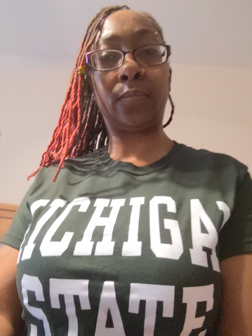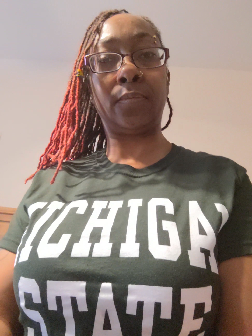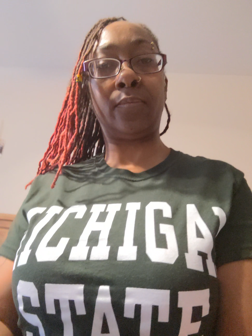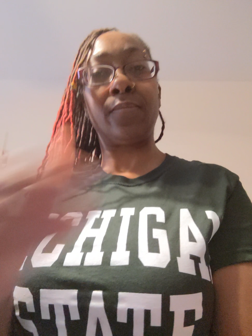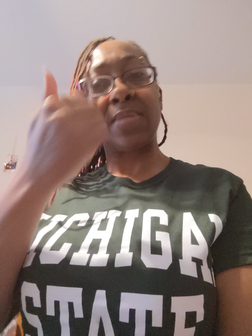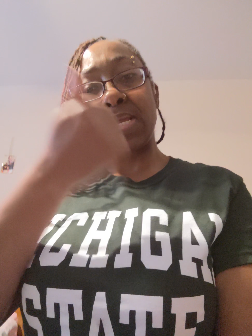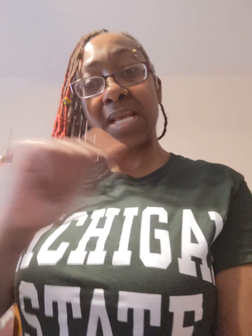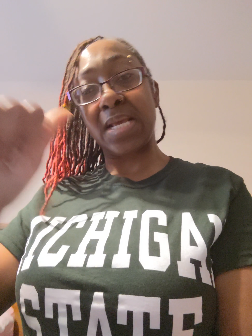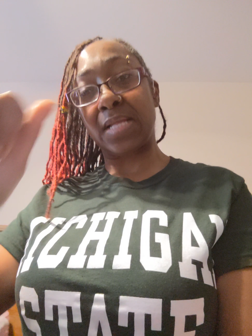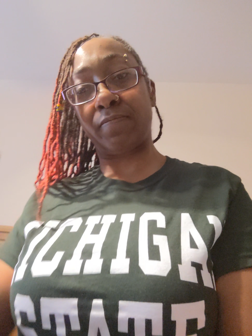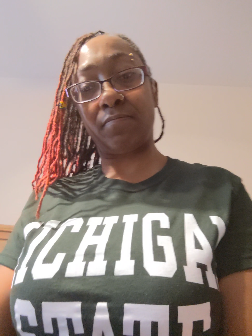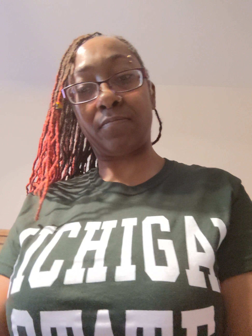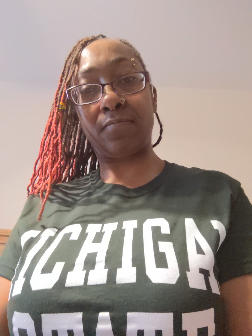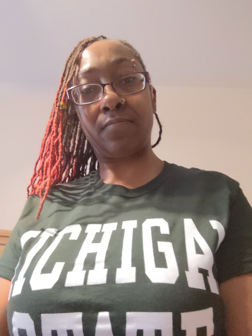any